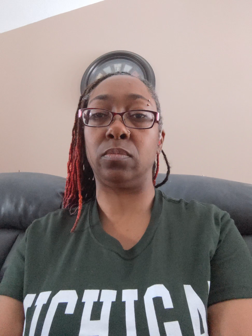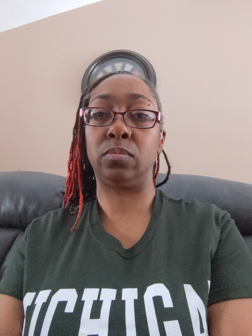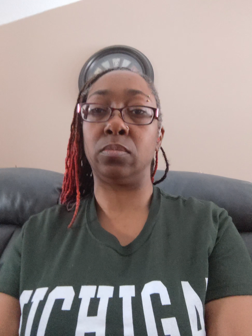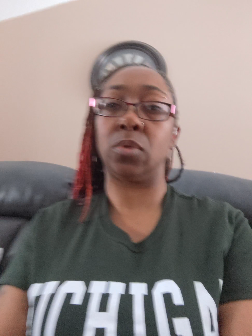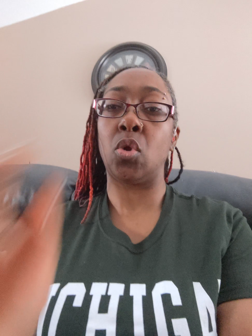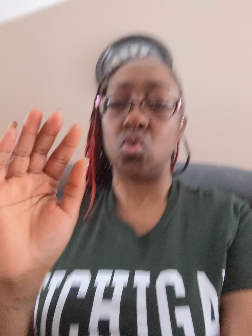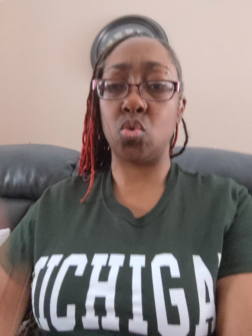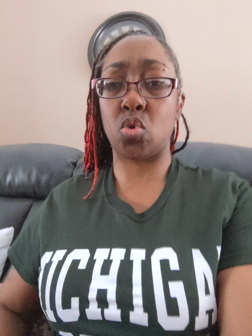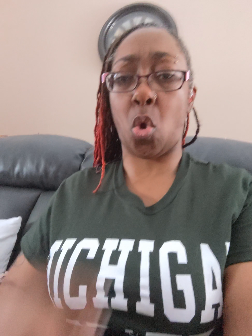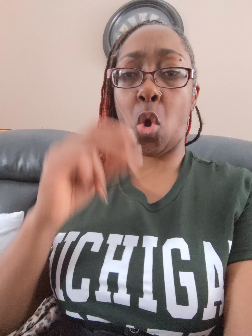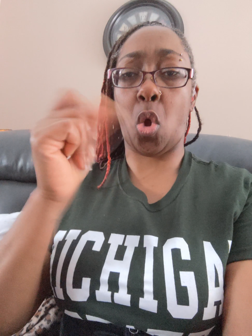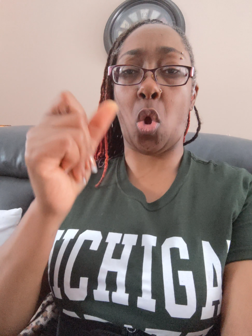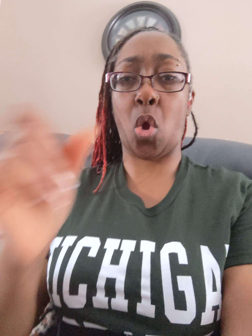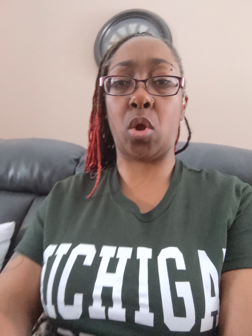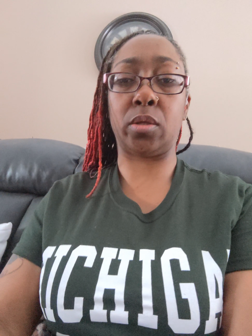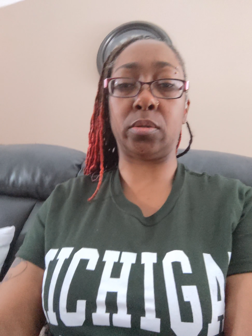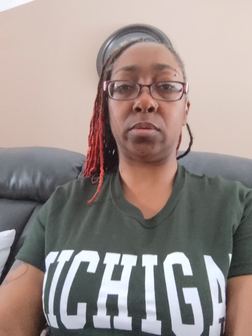dog